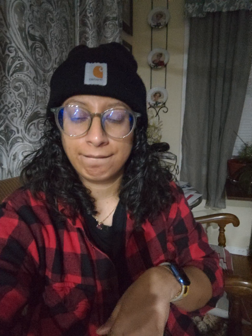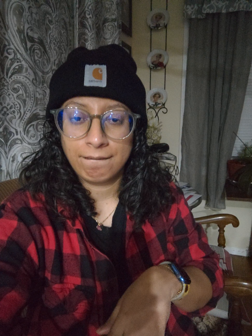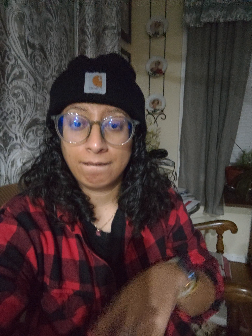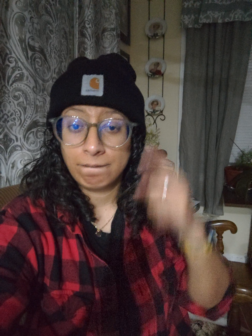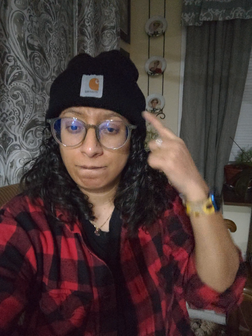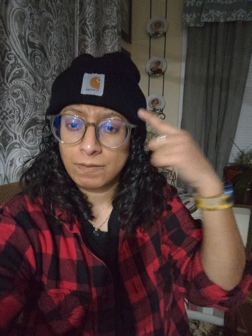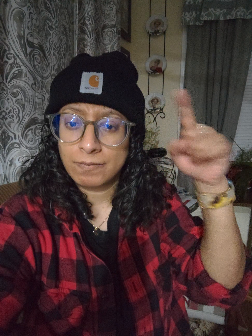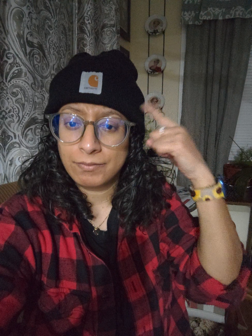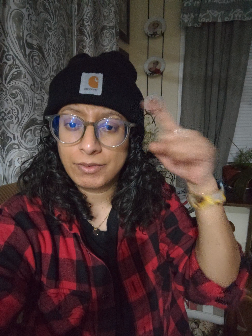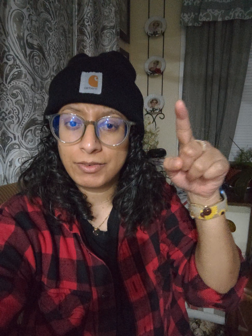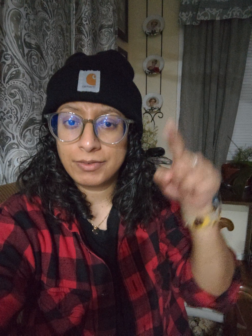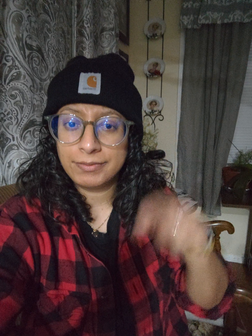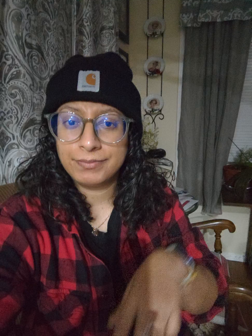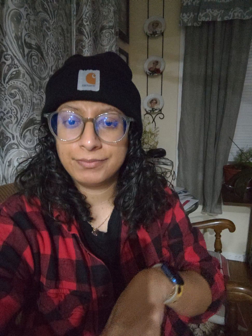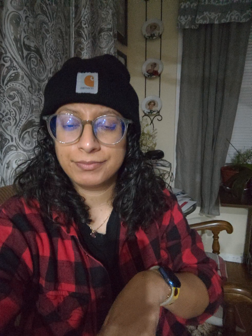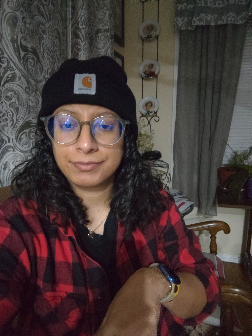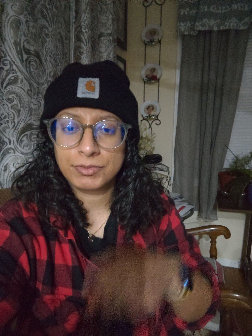for